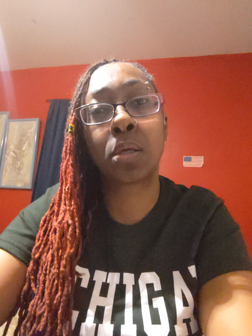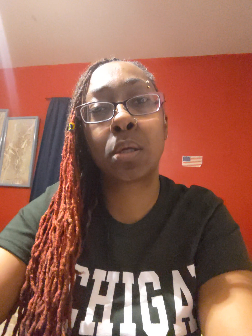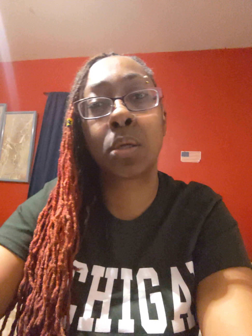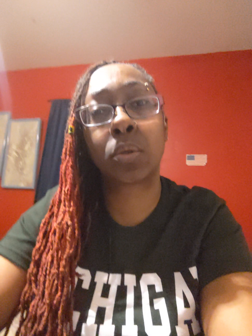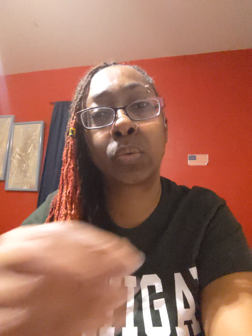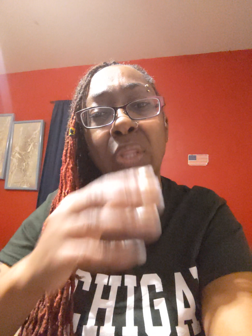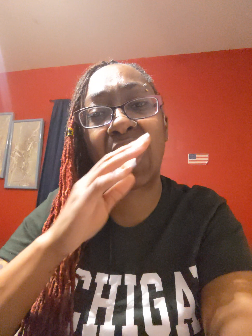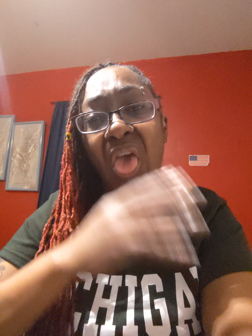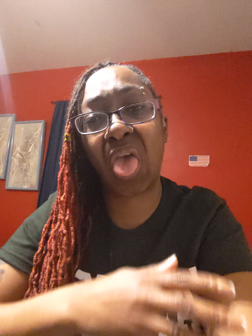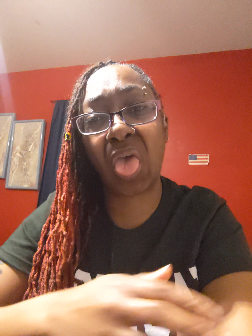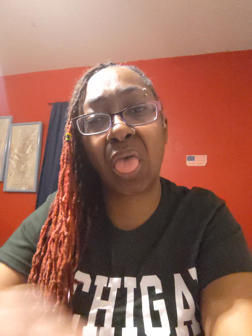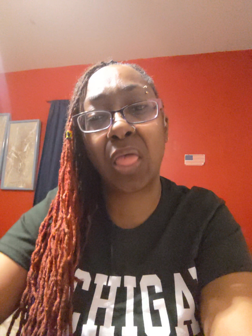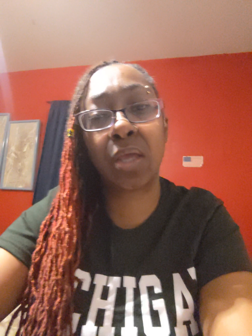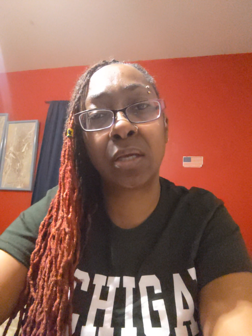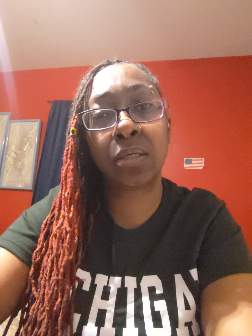yucky